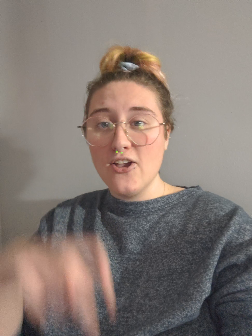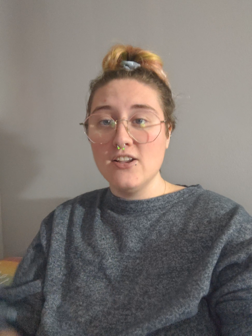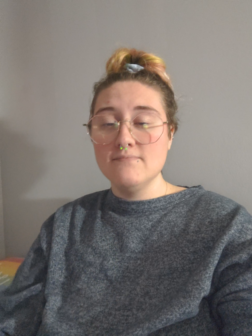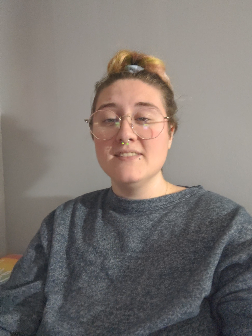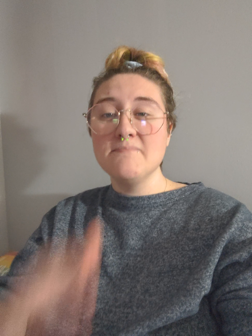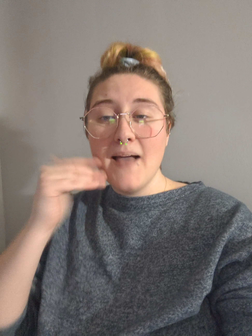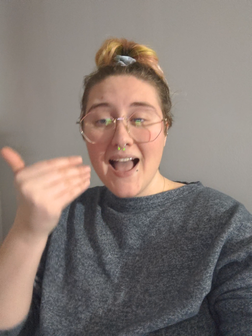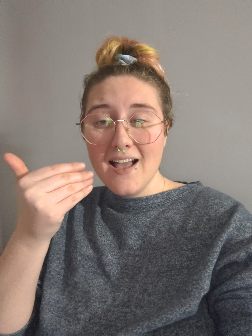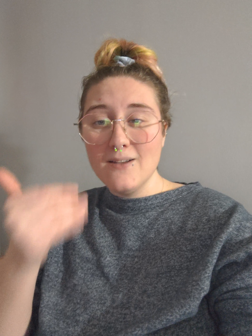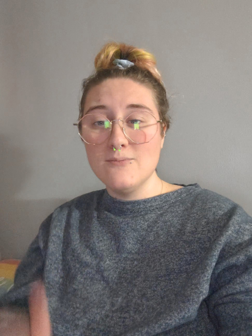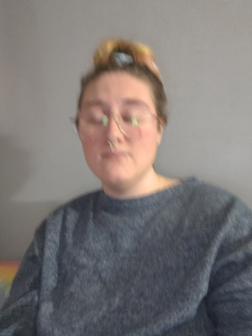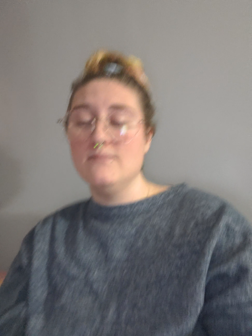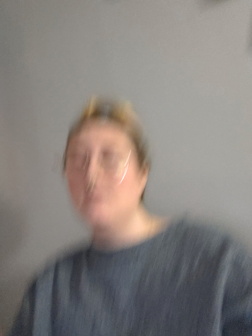smile